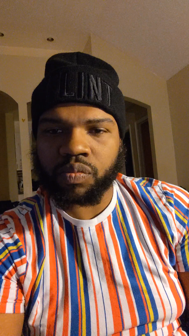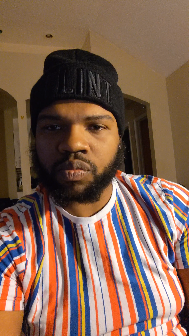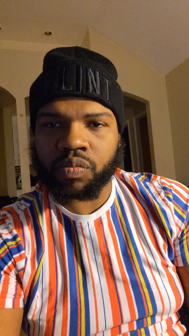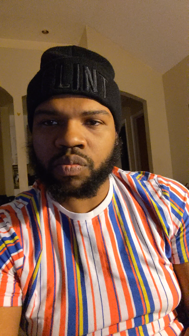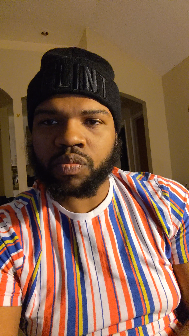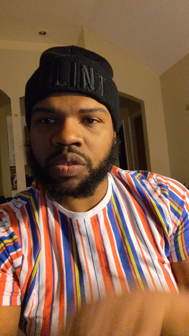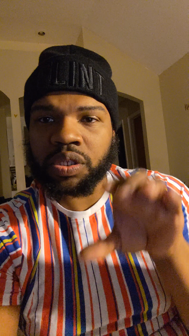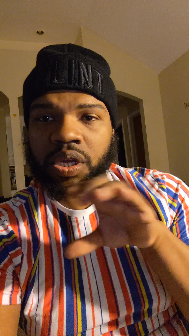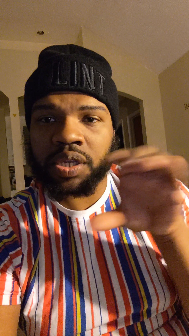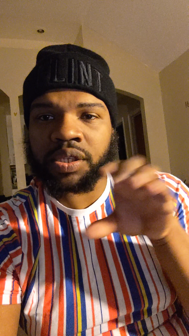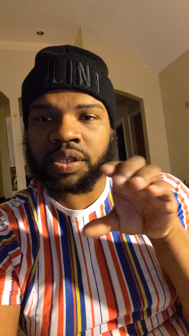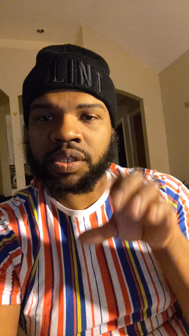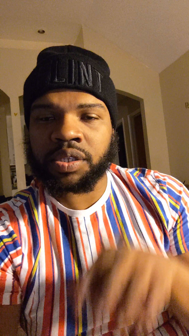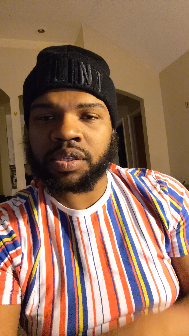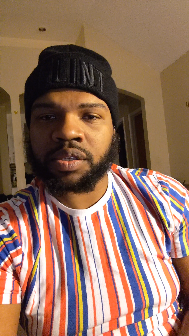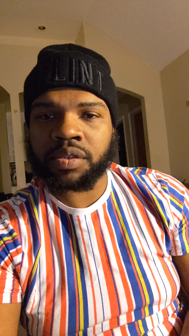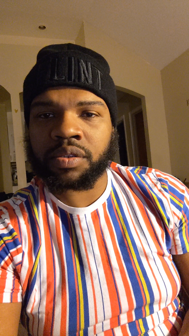does